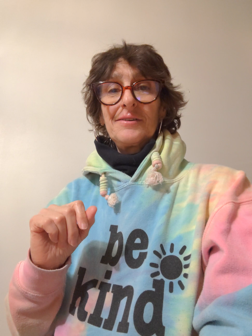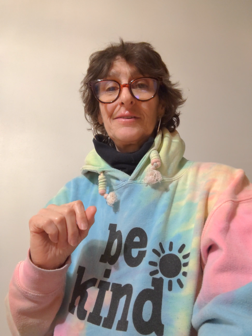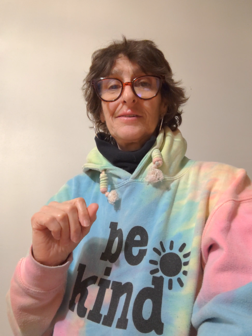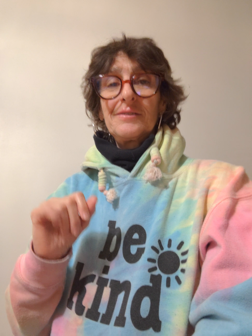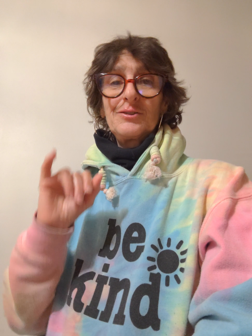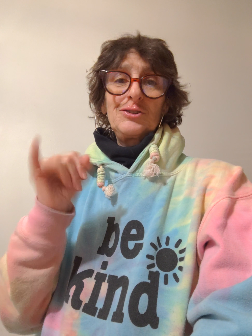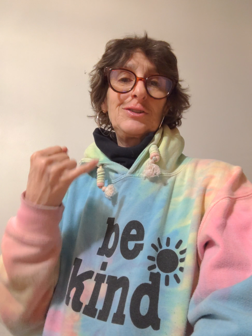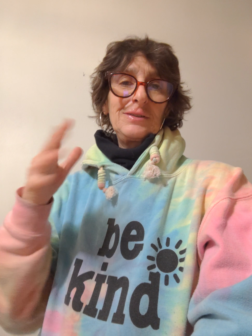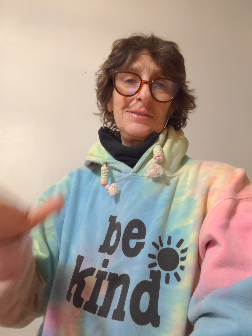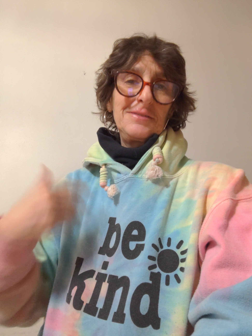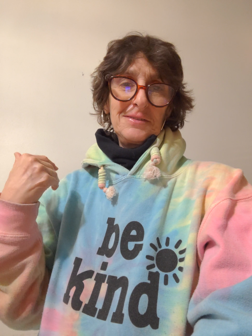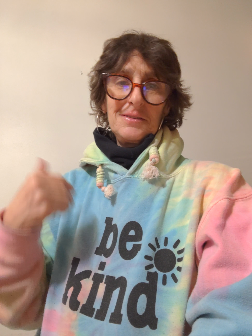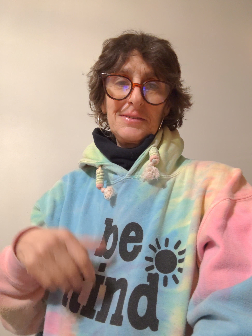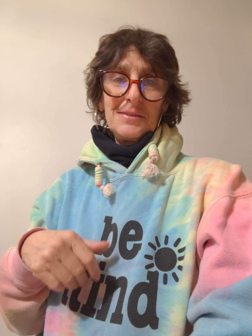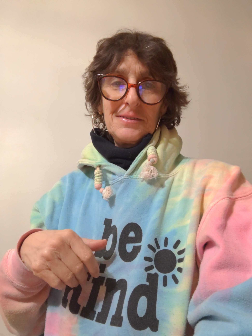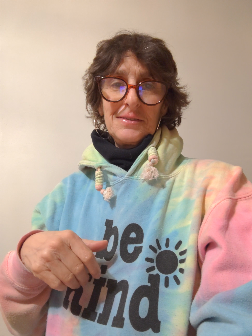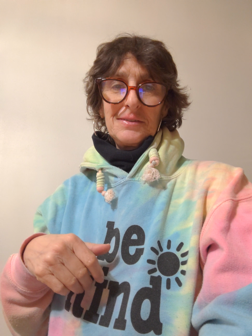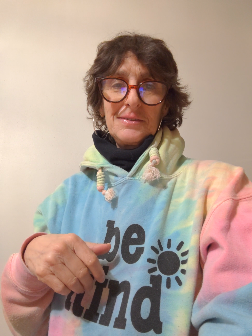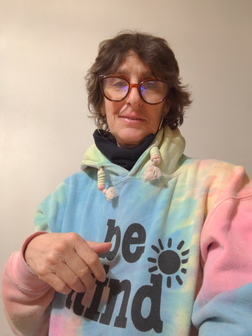jeans